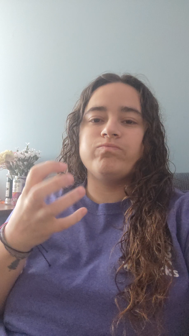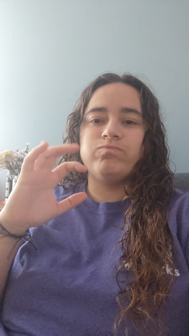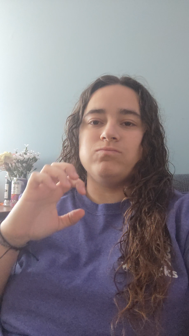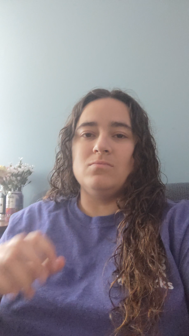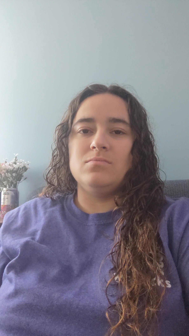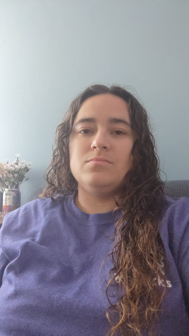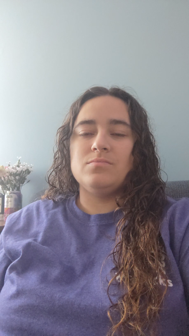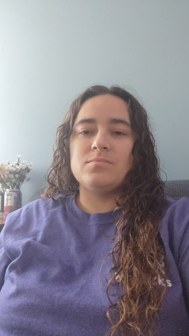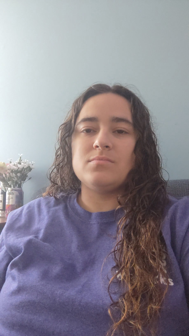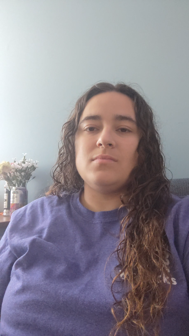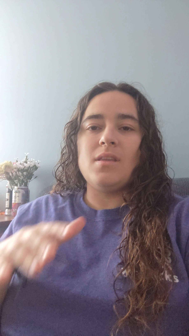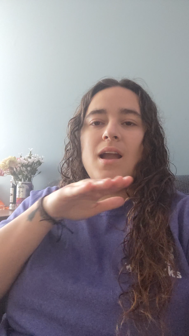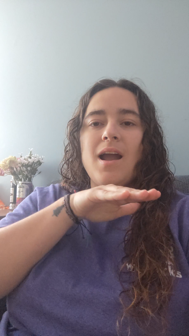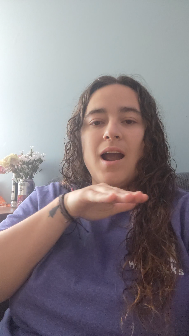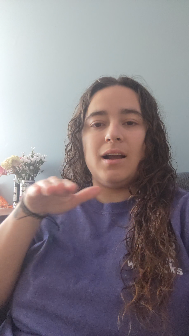nice